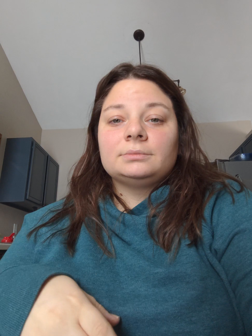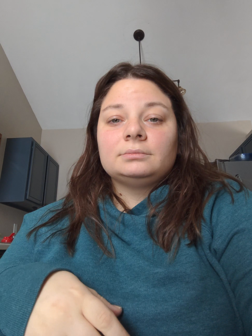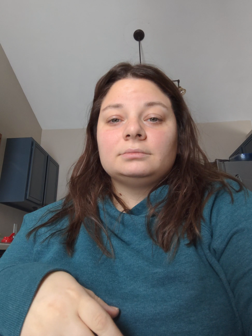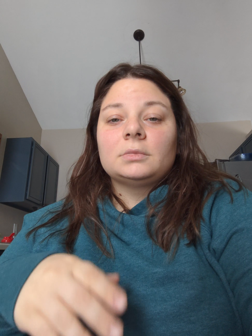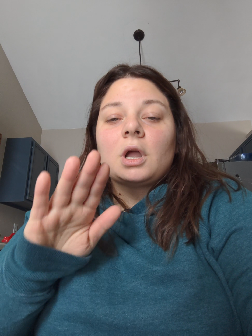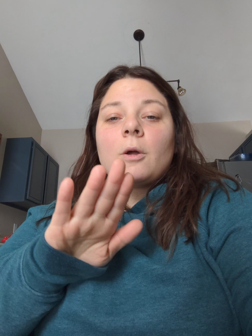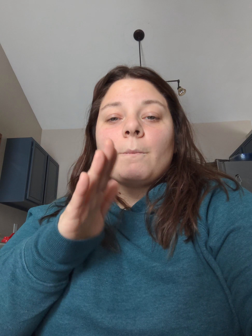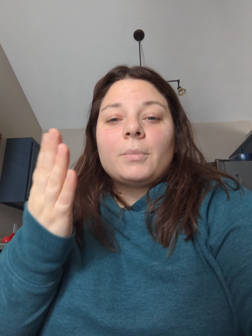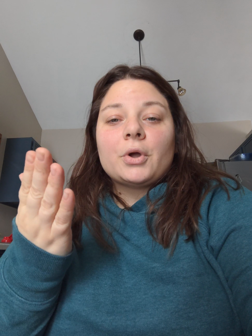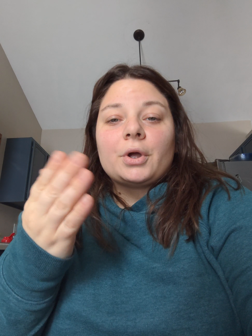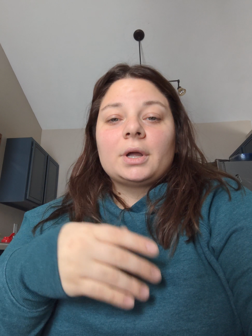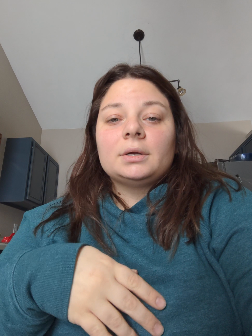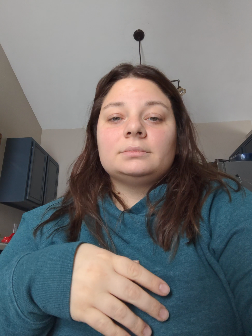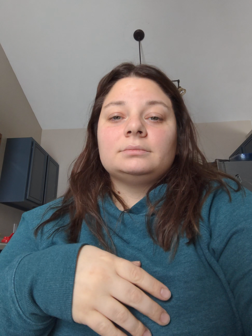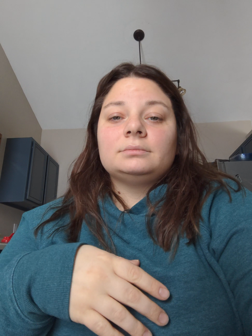book